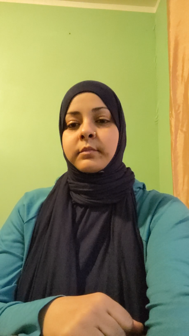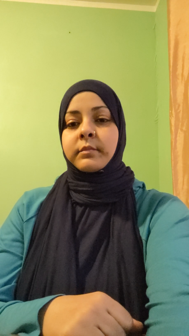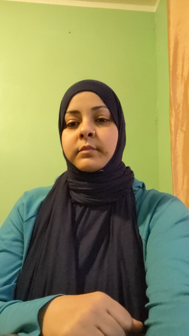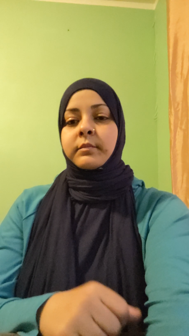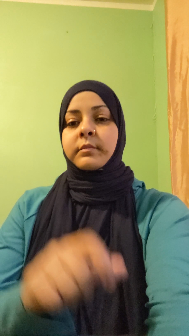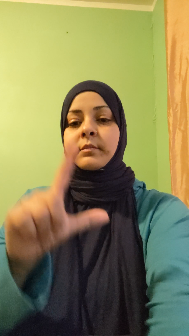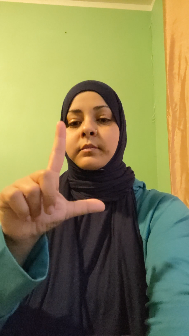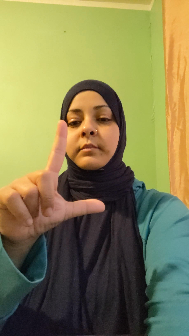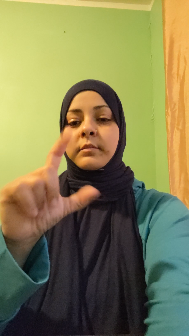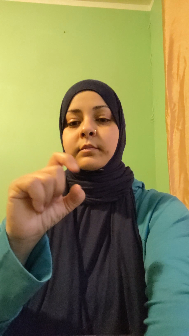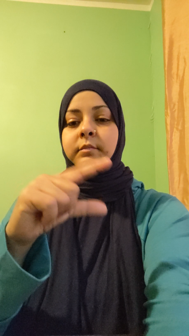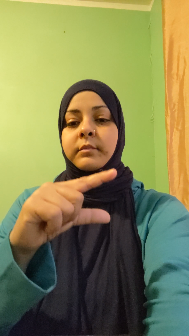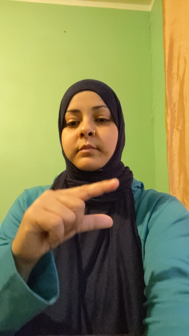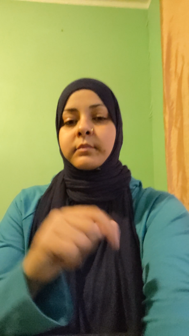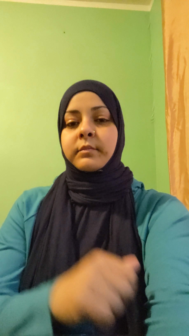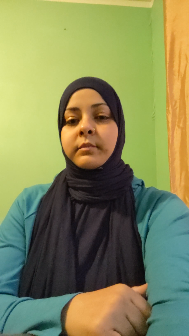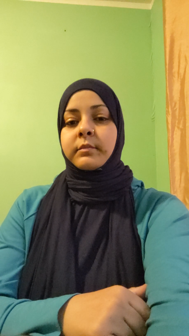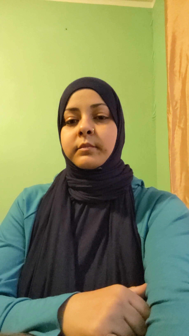leg